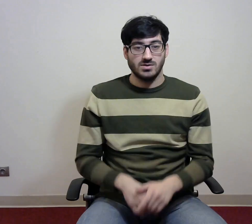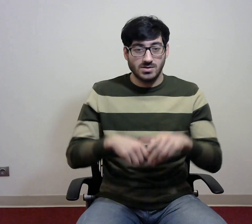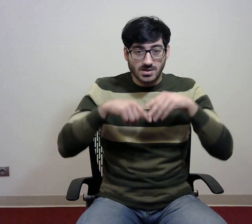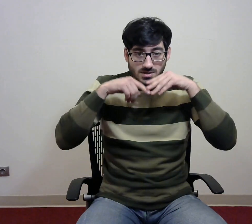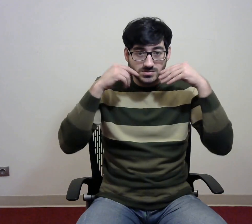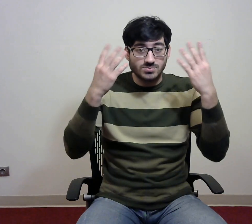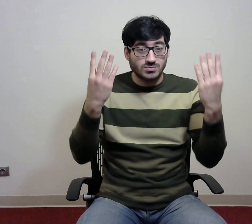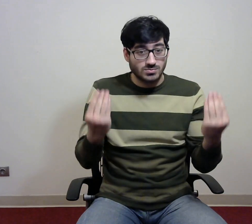ad günü